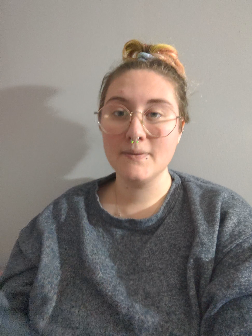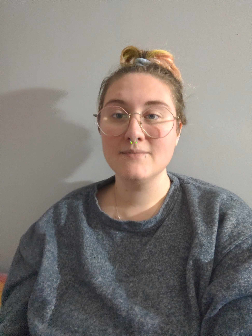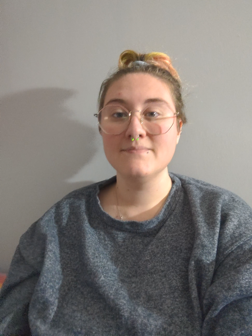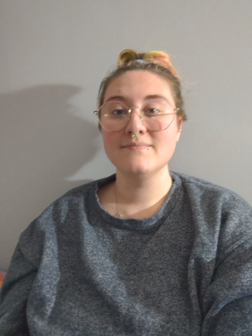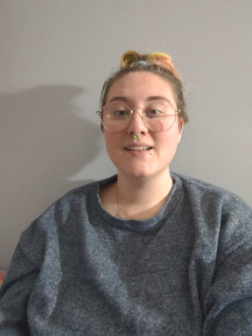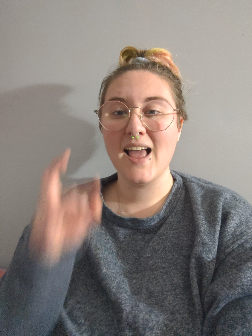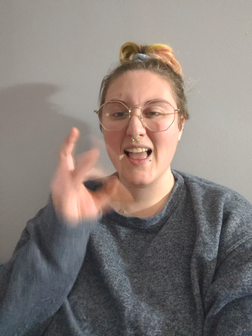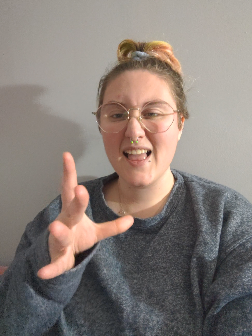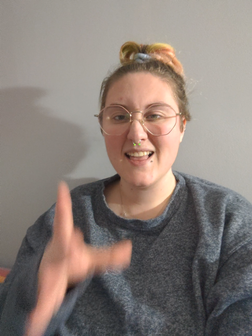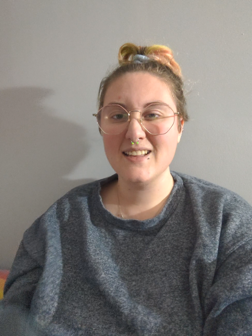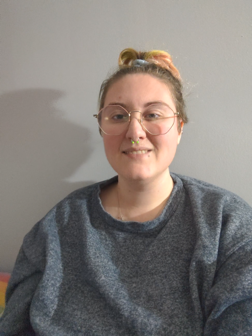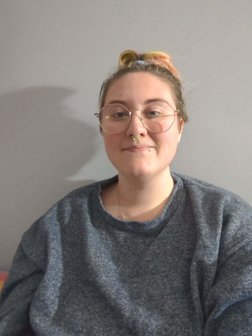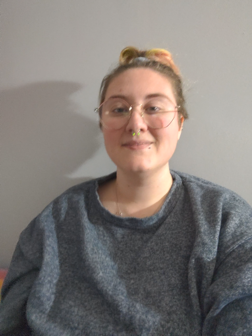hate